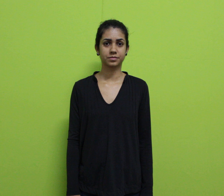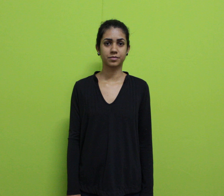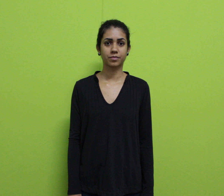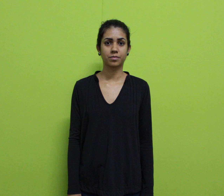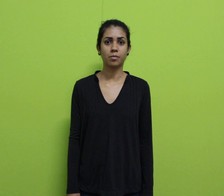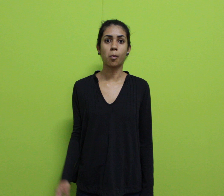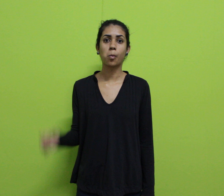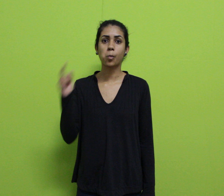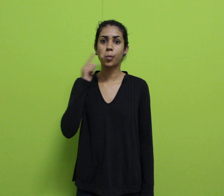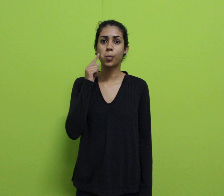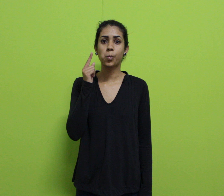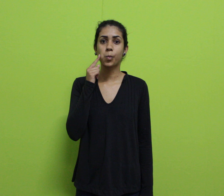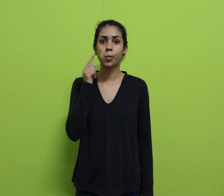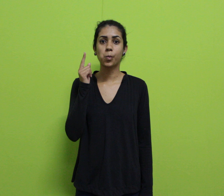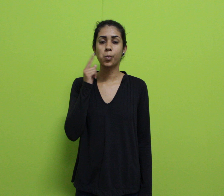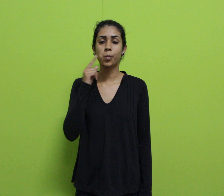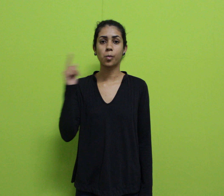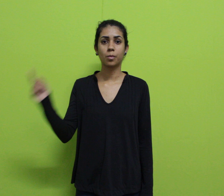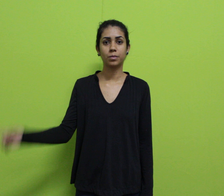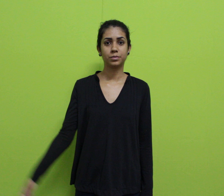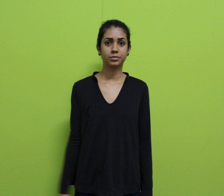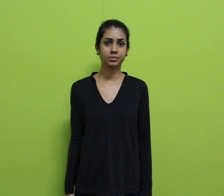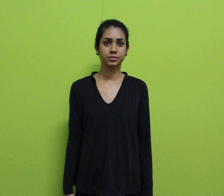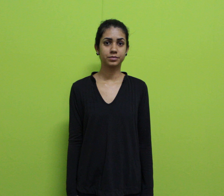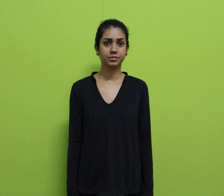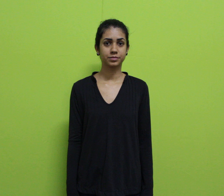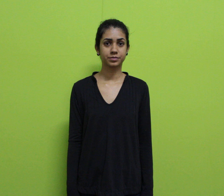bala